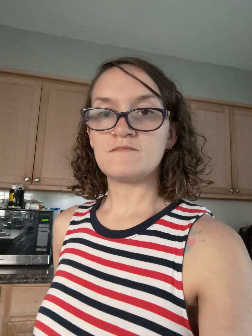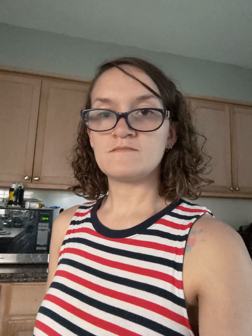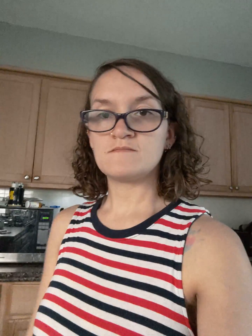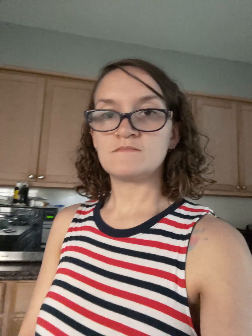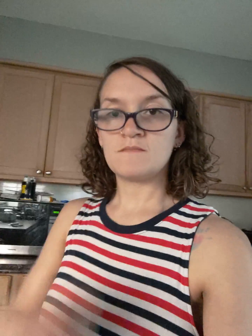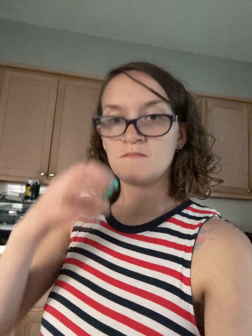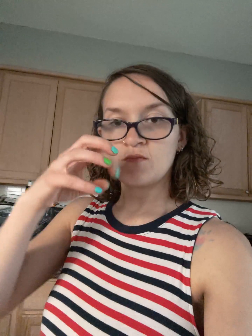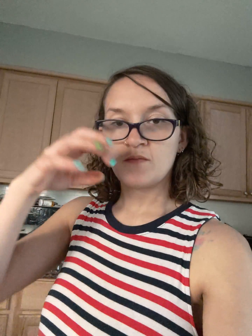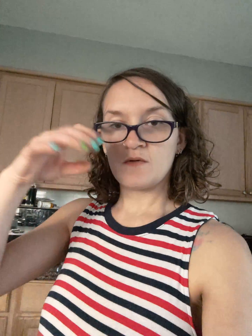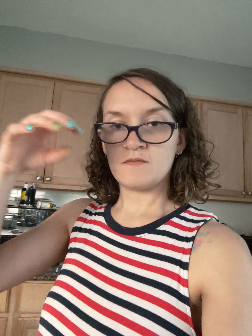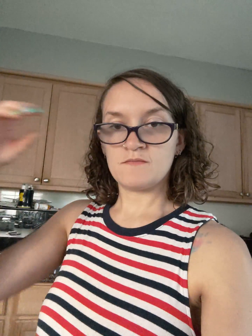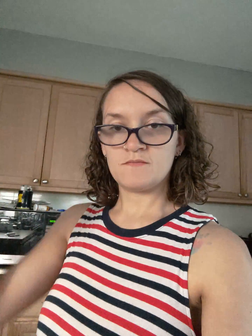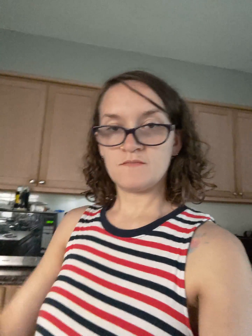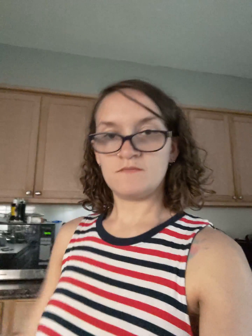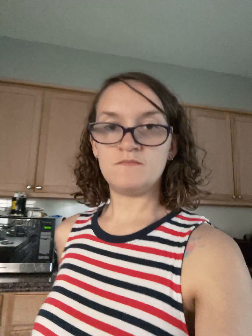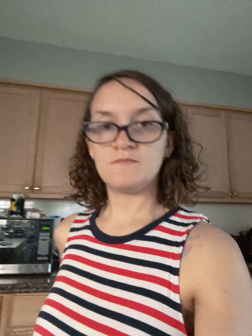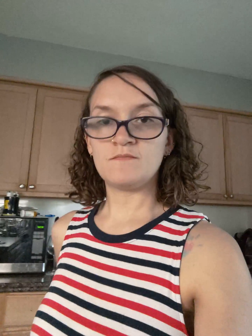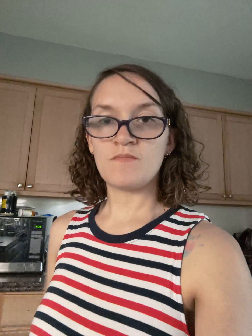bubbles